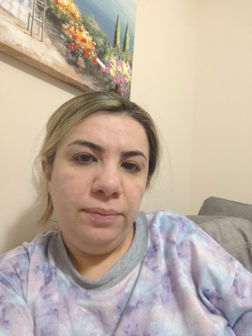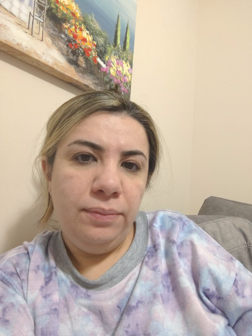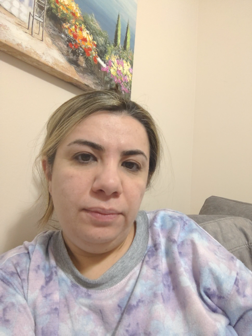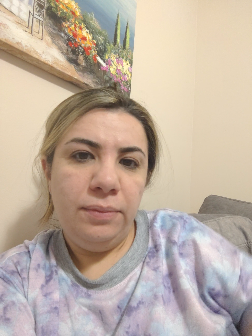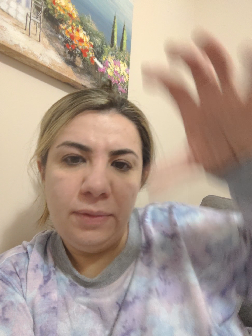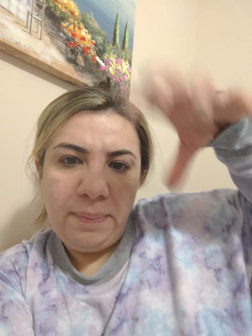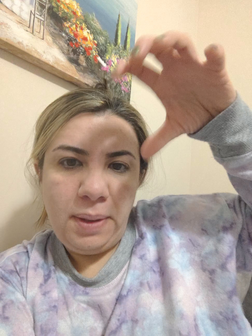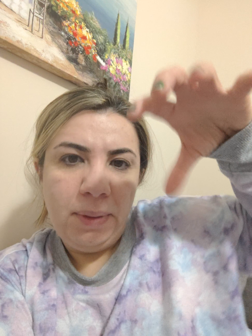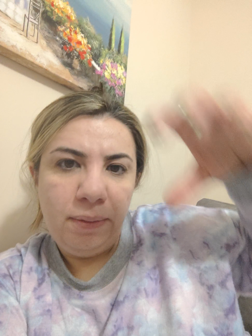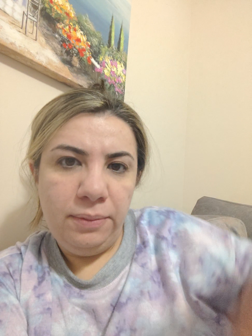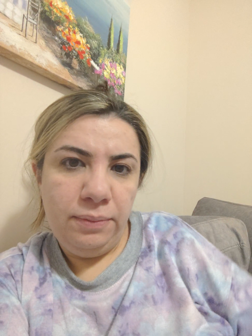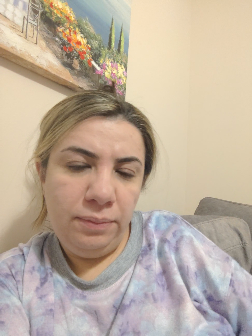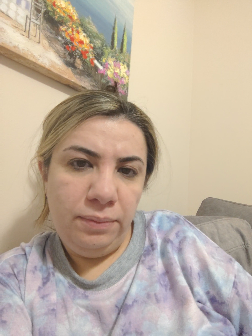rain